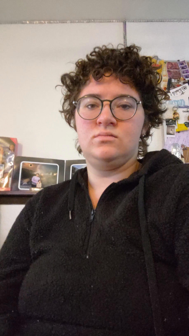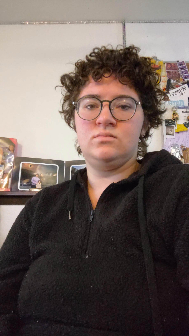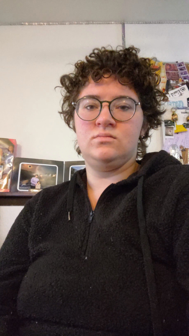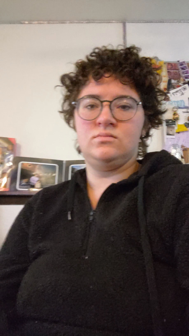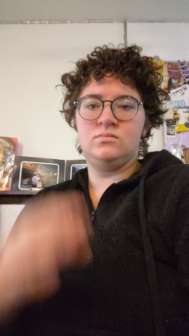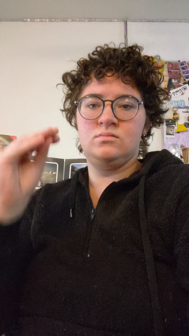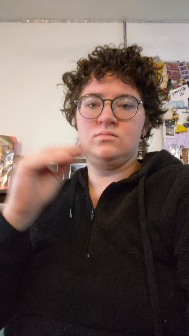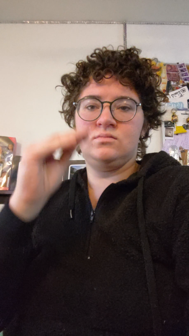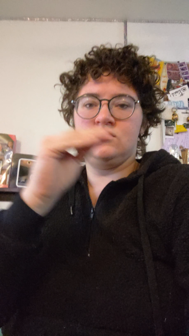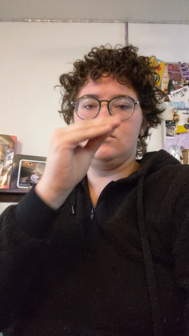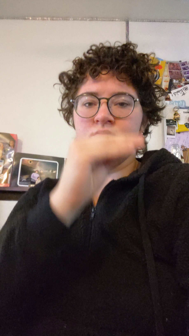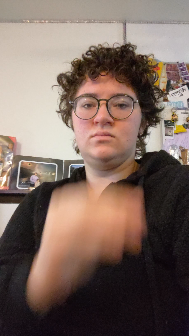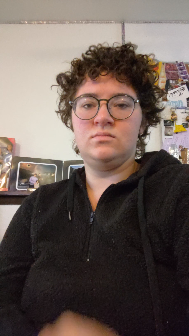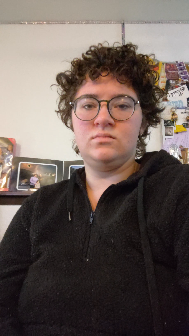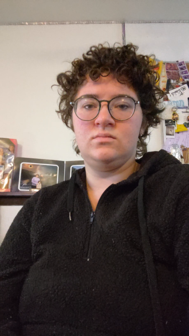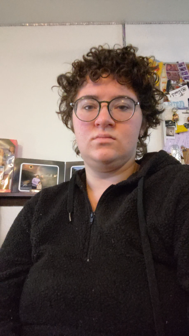dinosaur